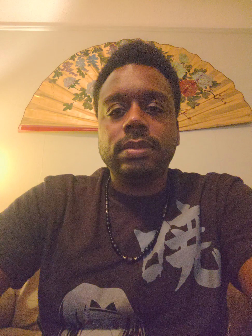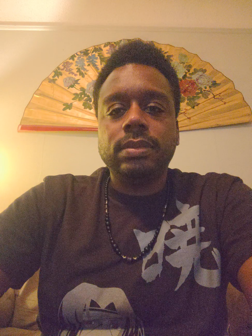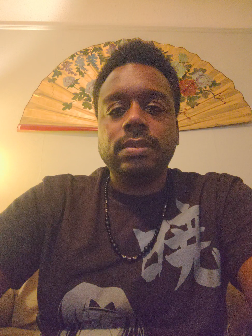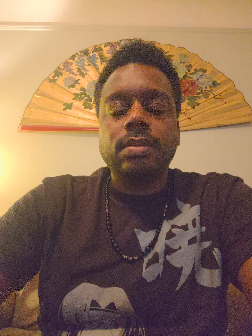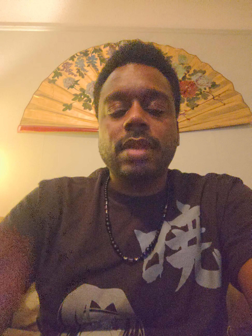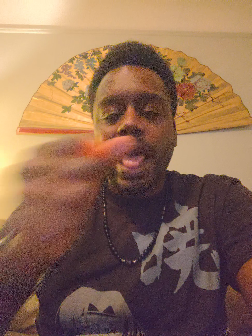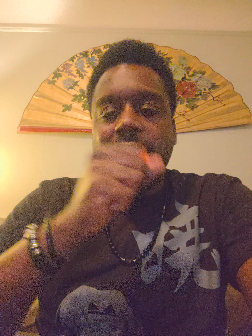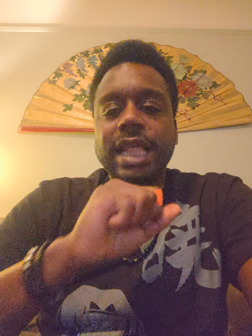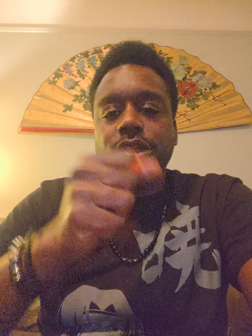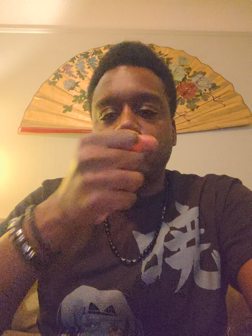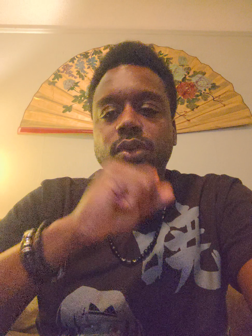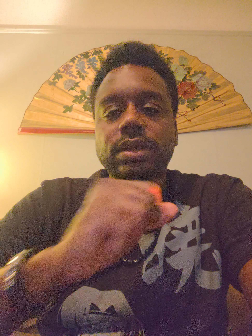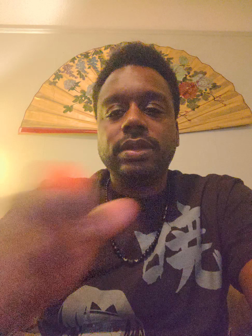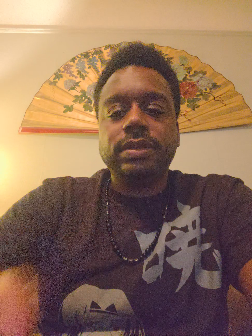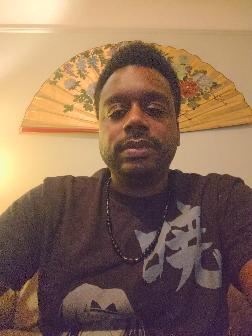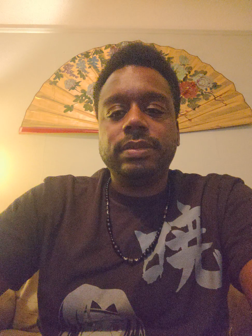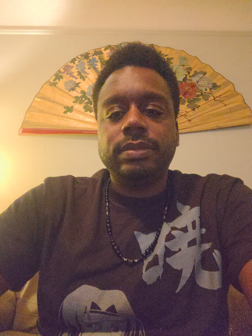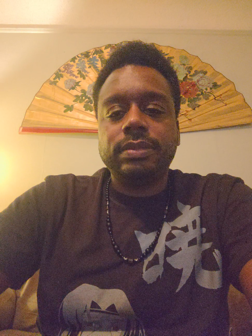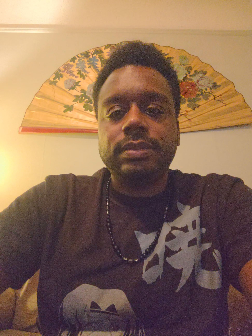ice cream